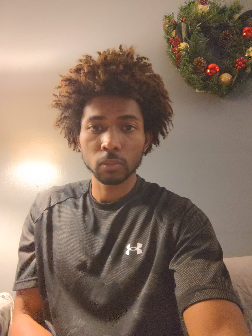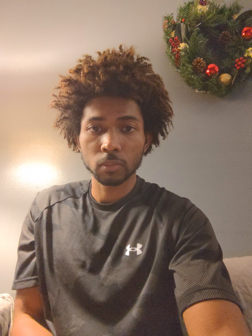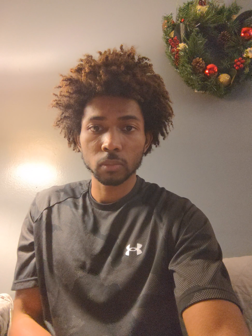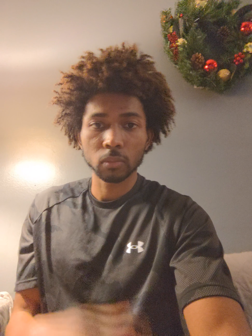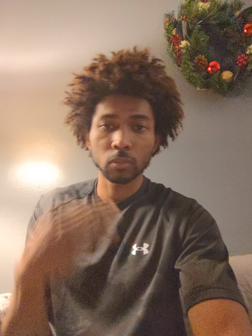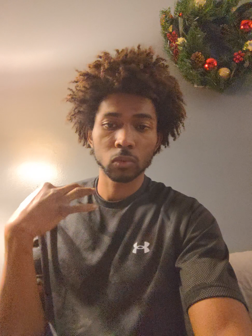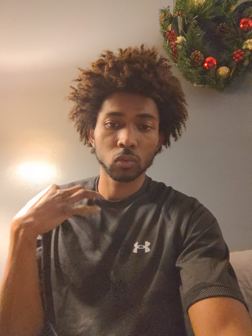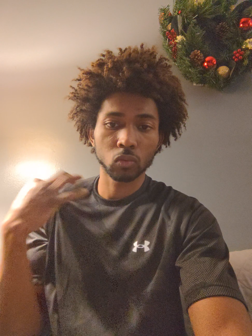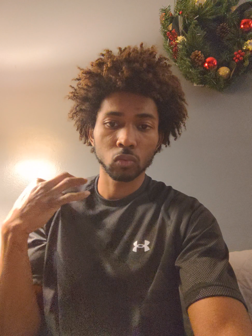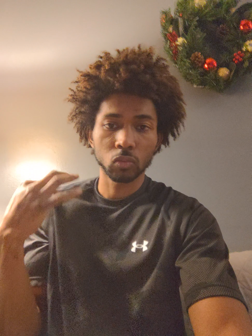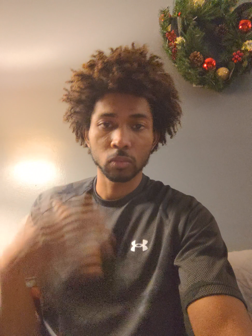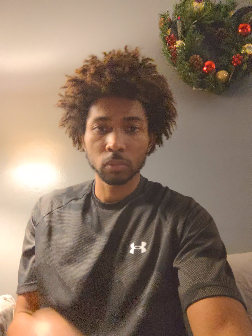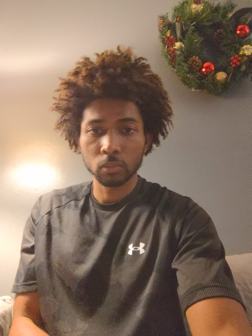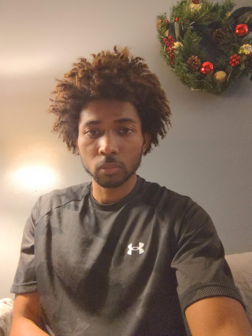shirt